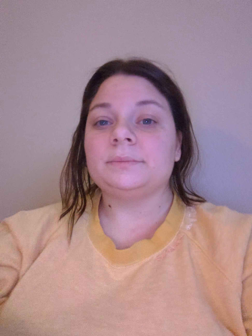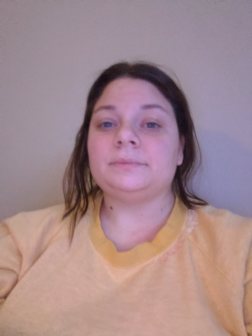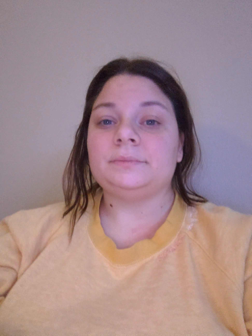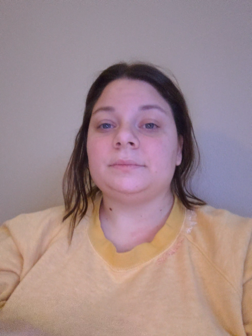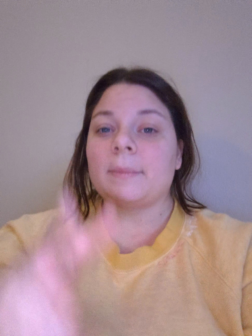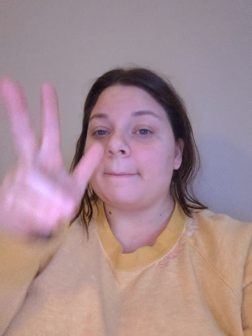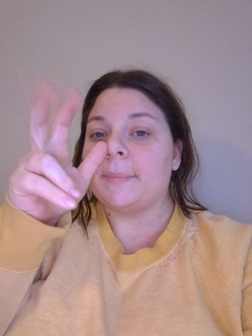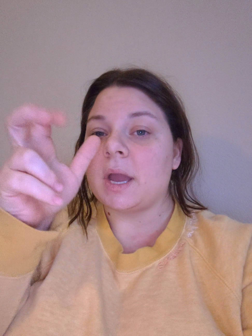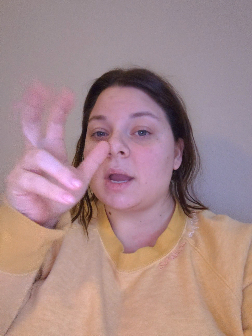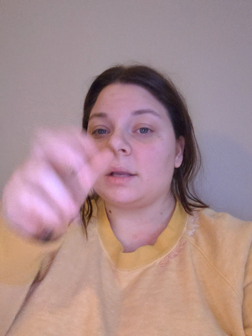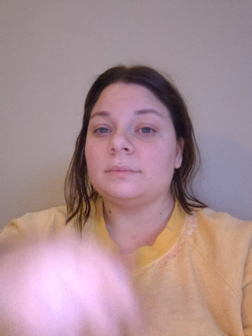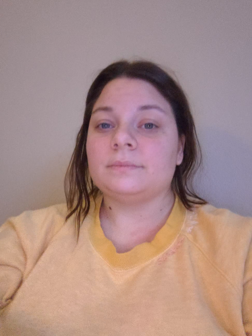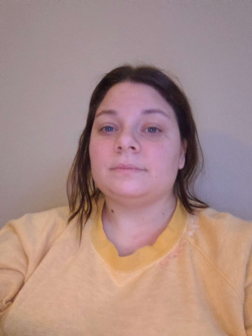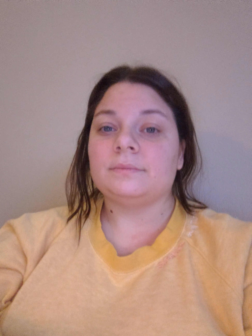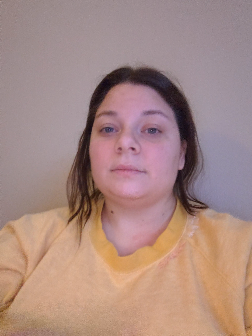bug